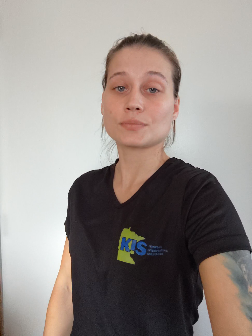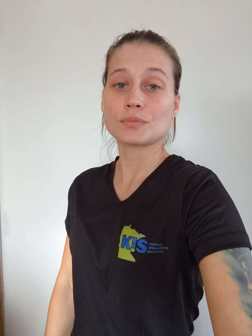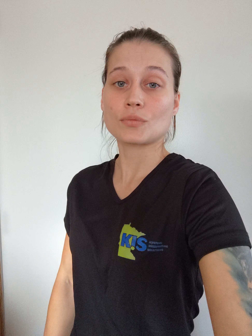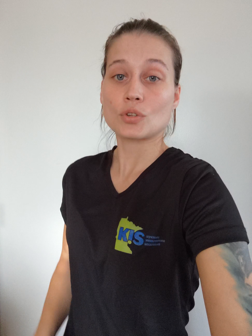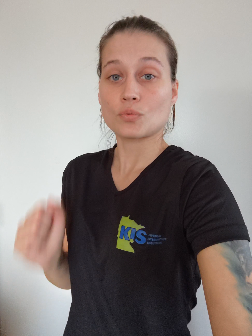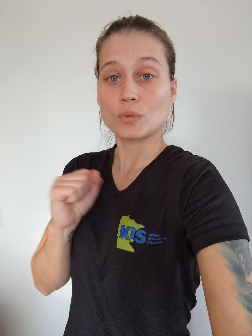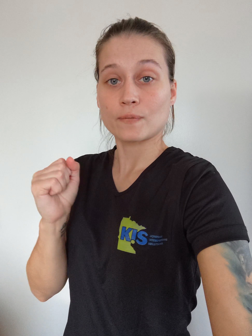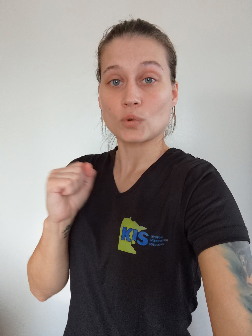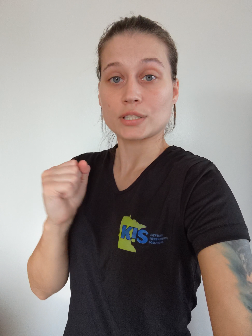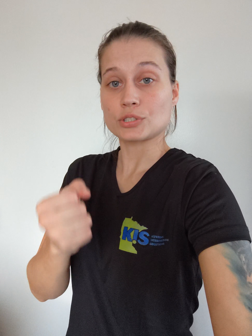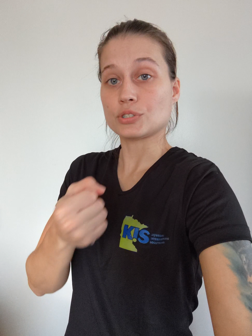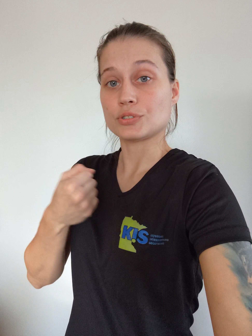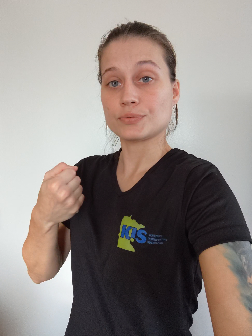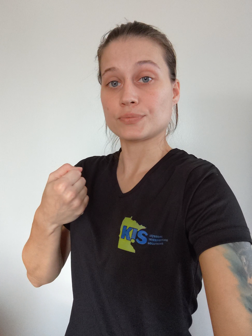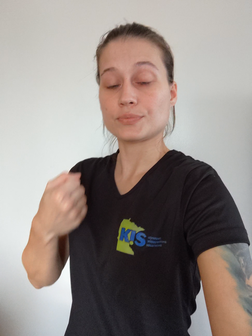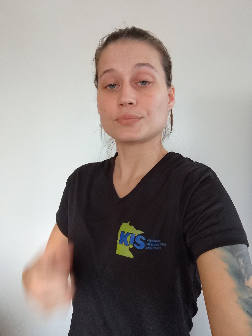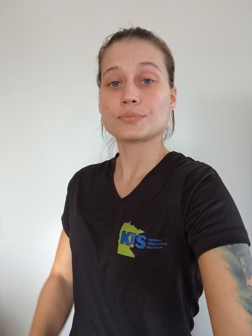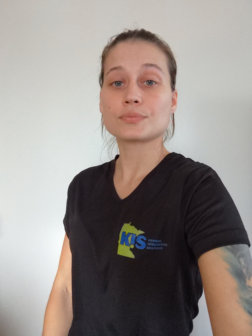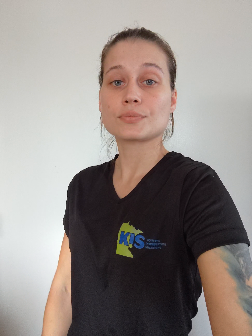refrigerator